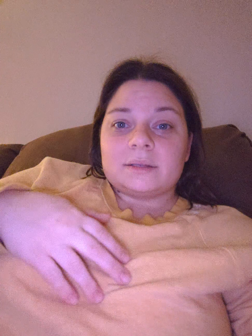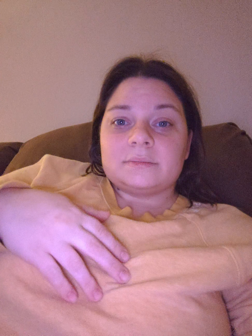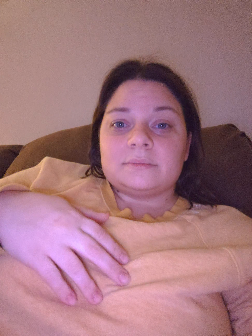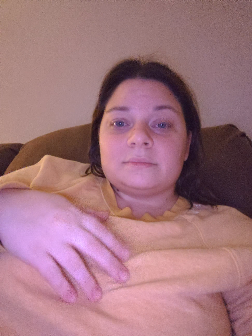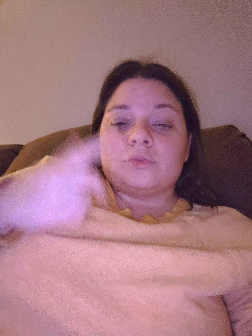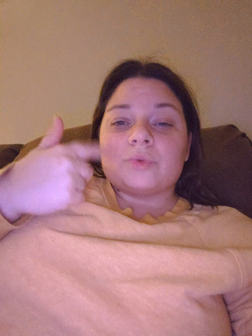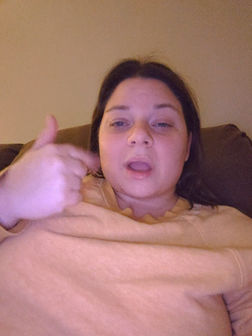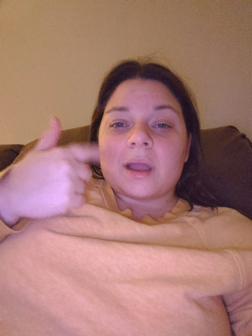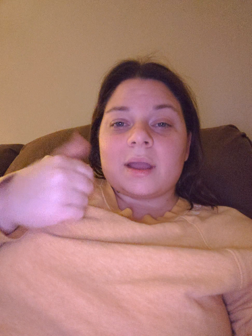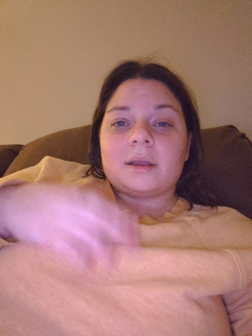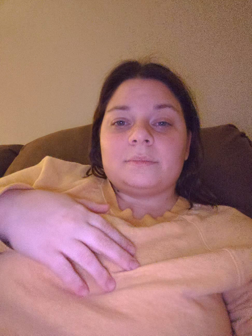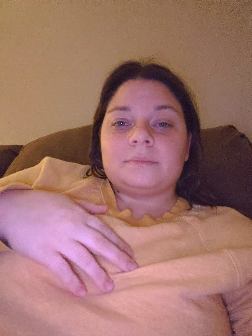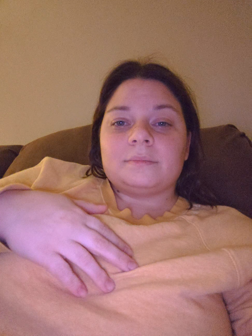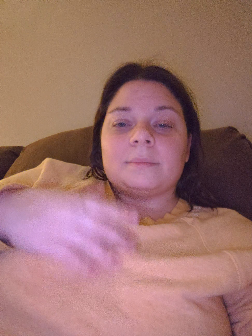cry